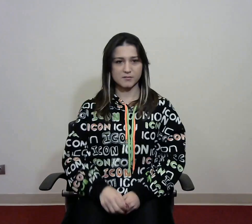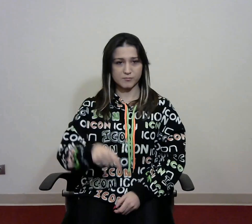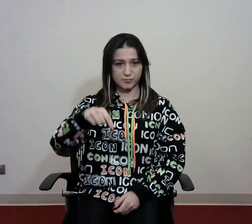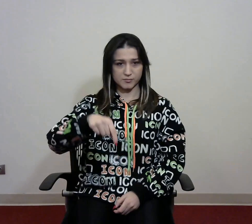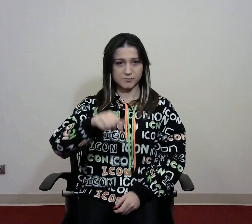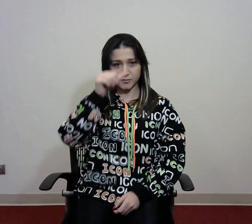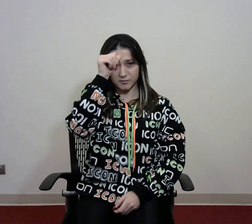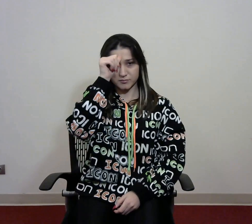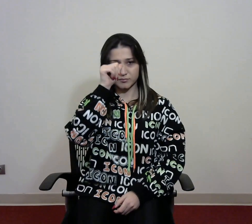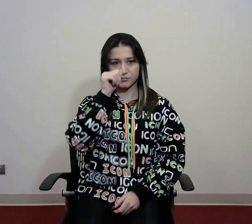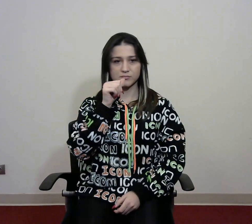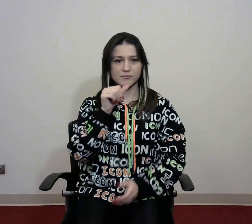bu ay